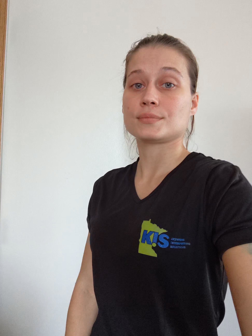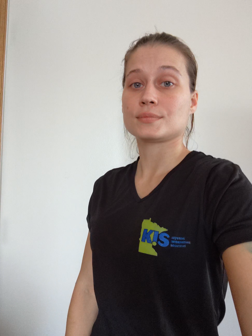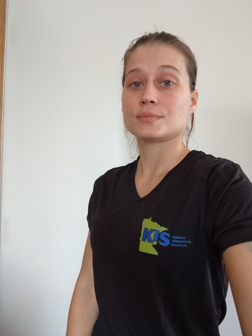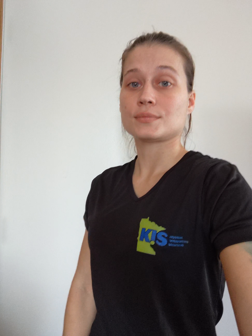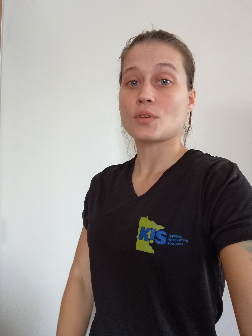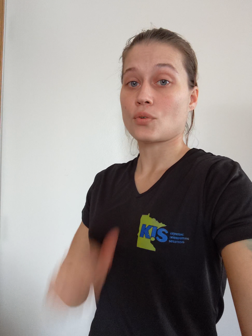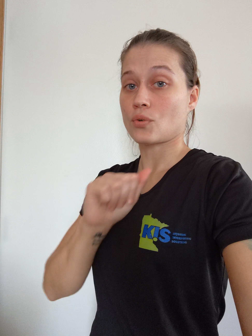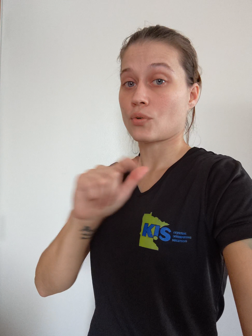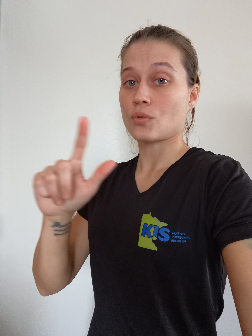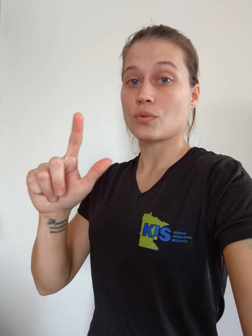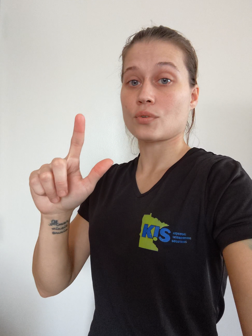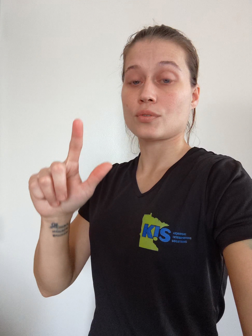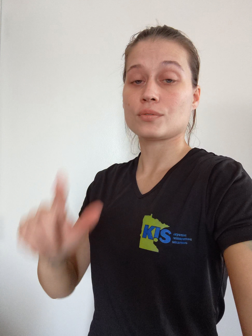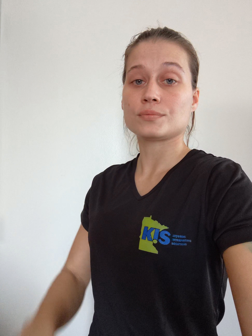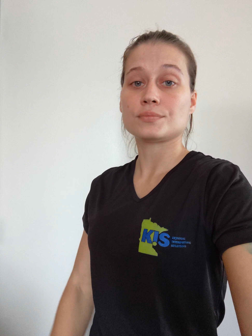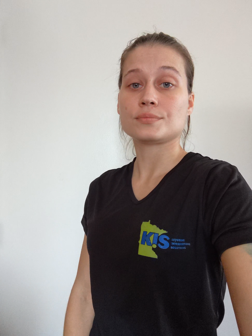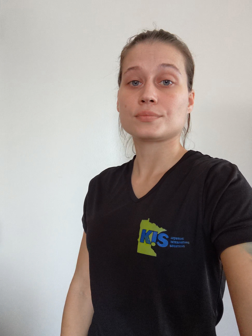all